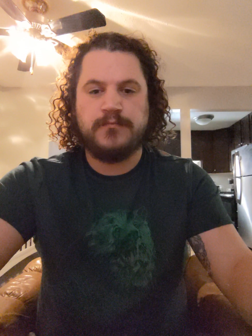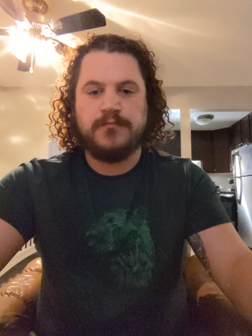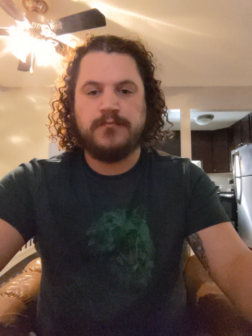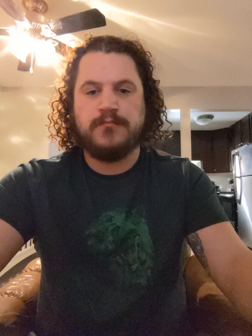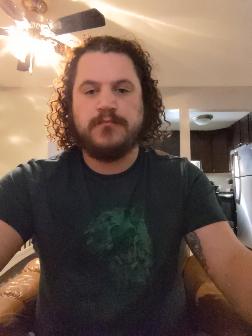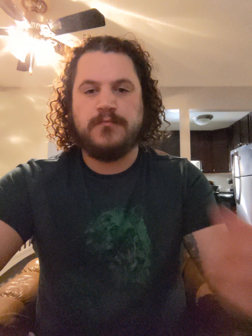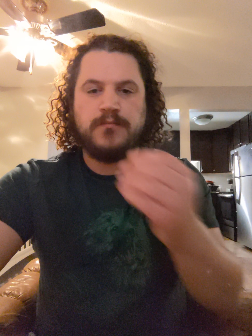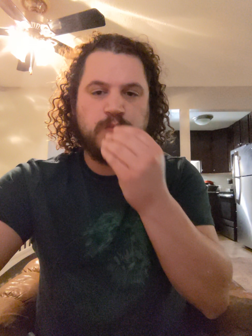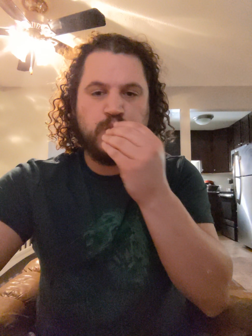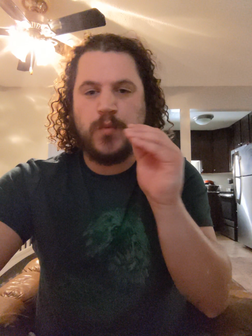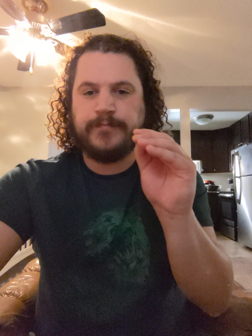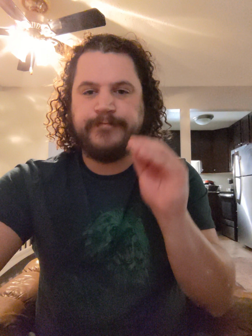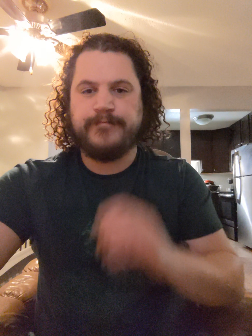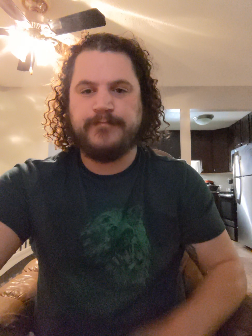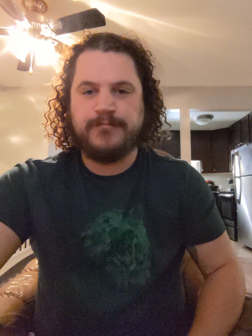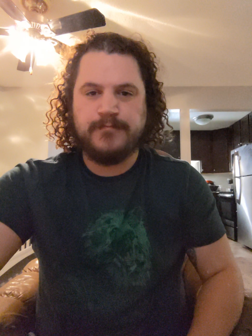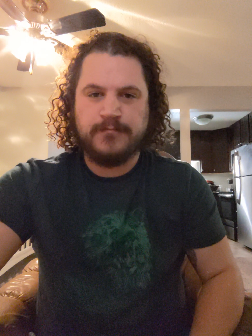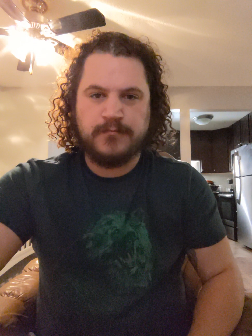kiss